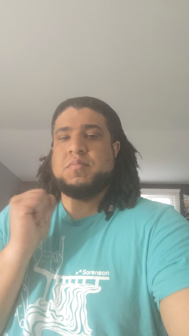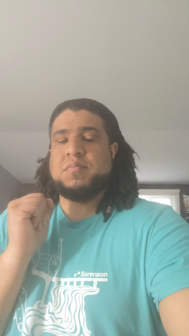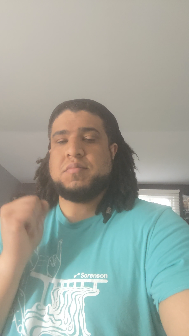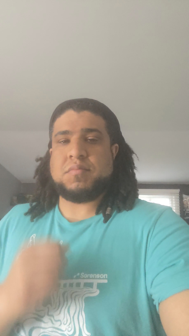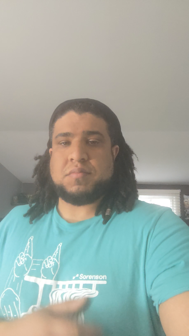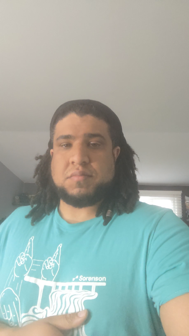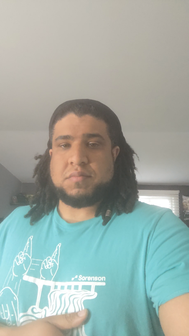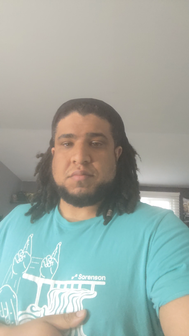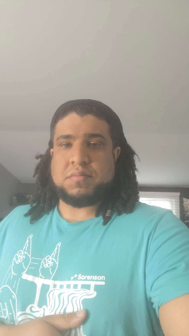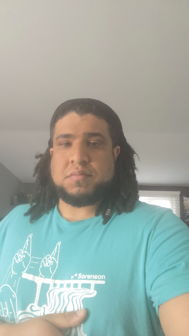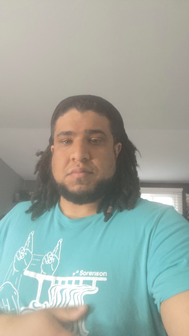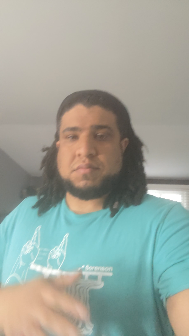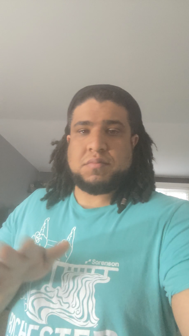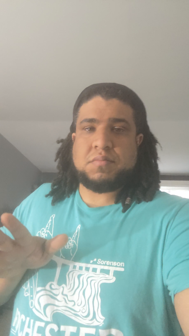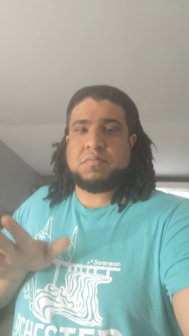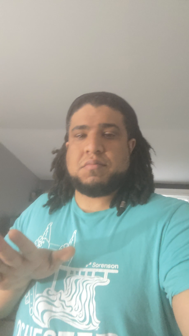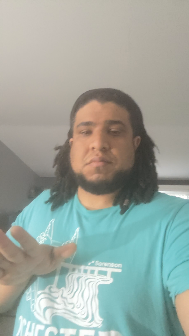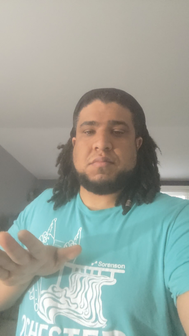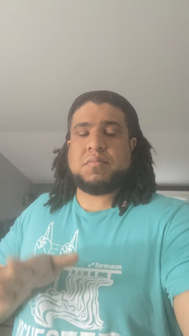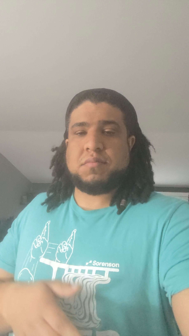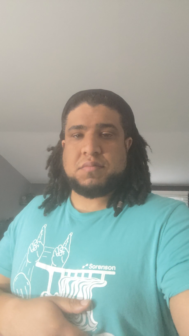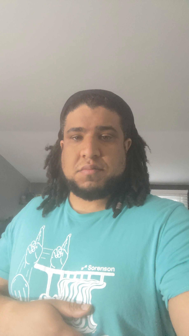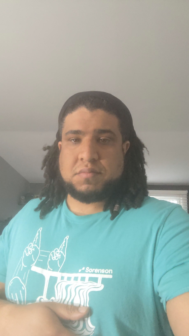penguin